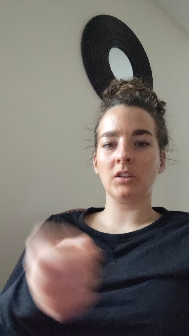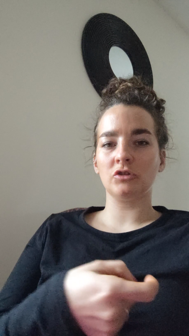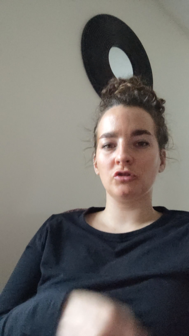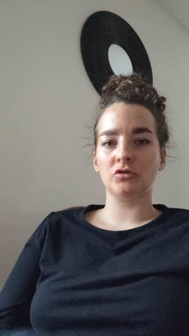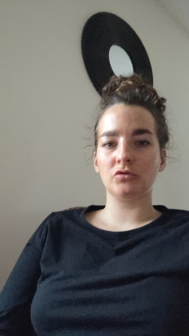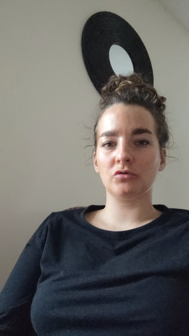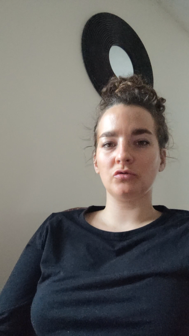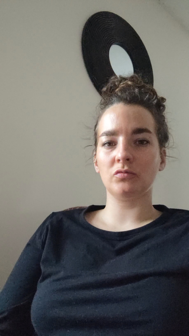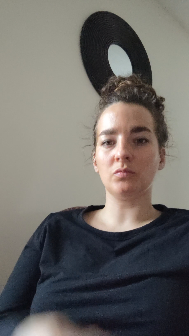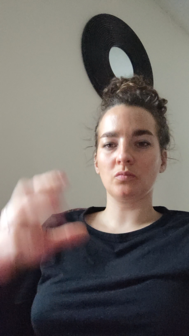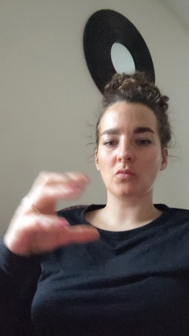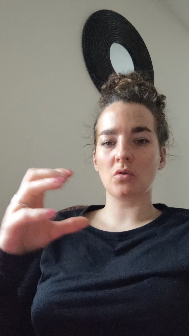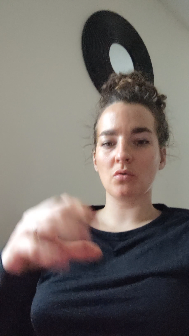ball